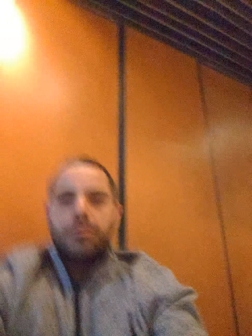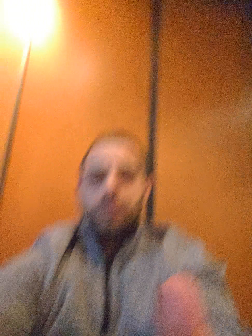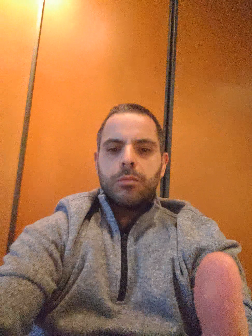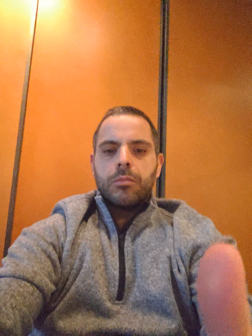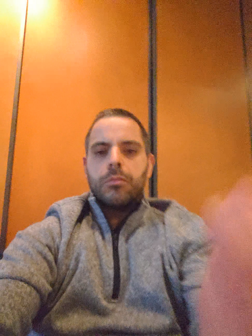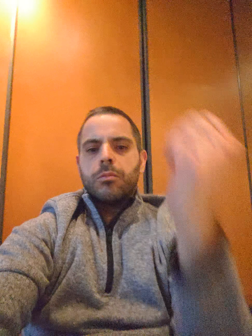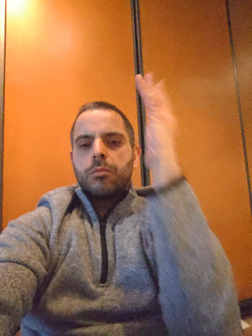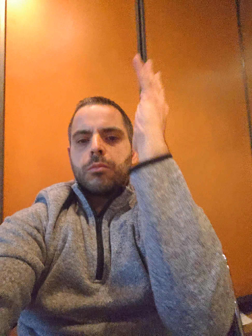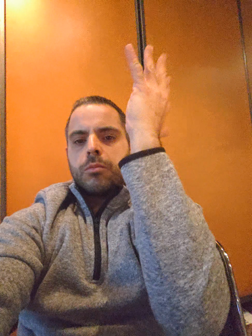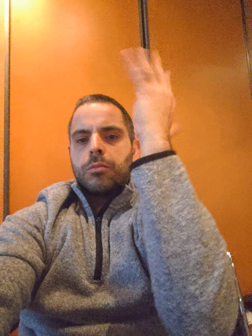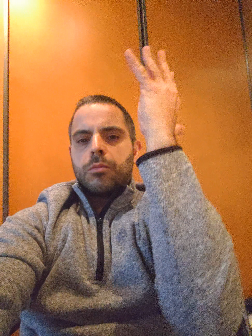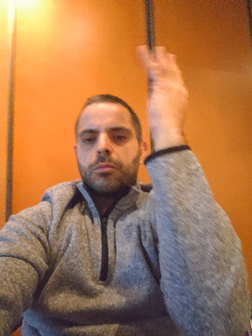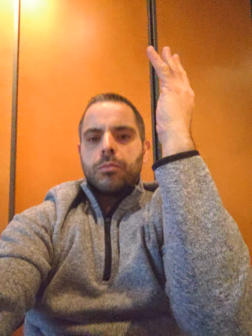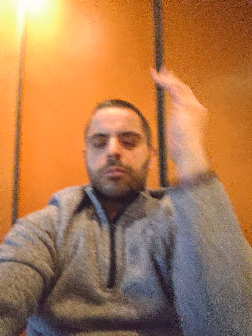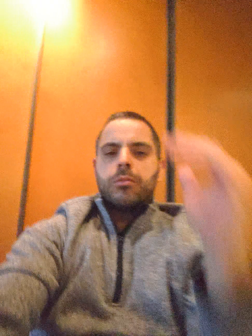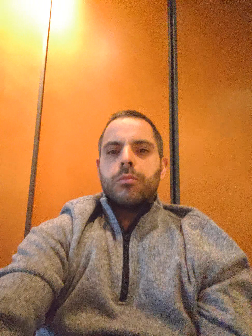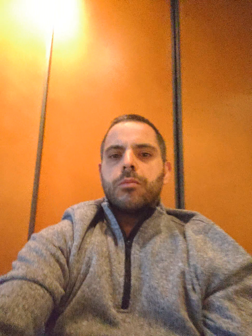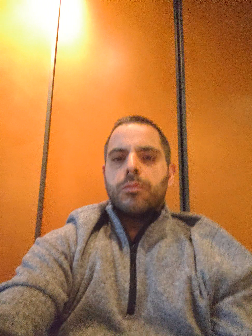tree